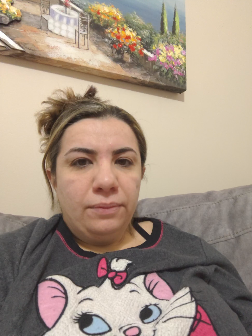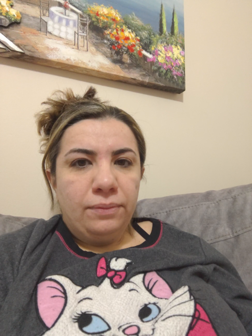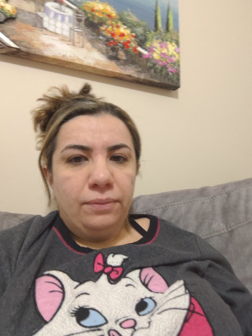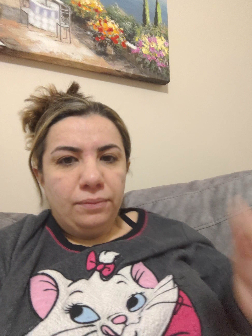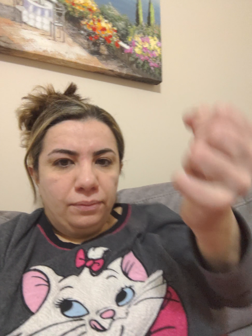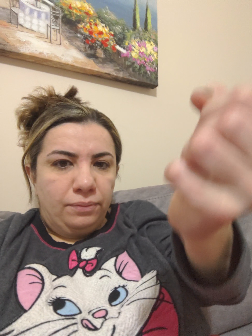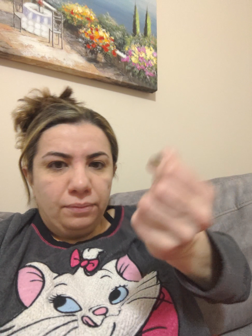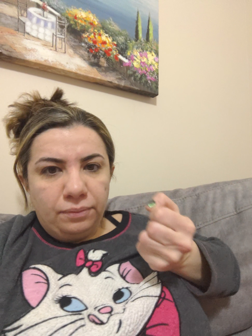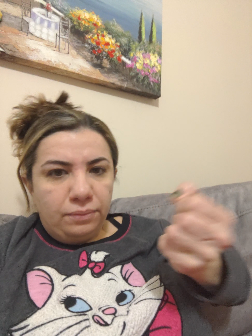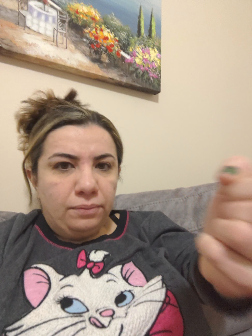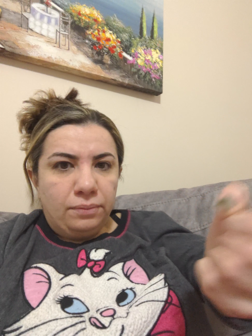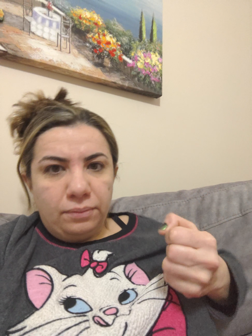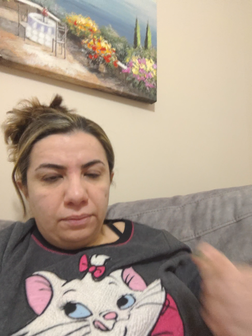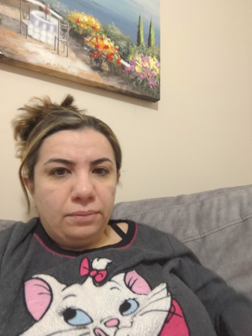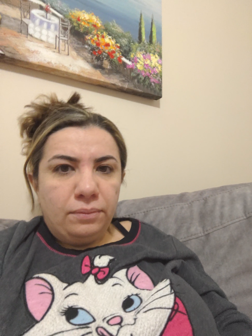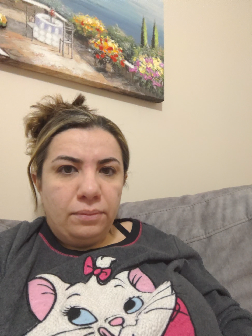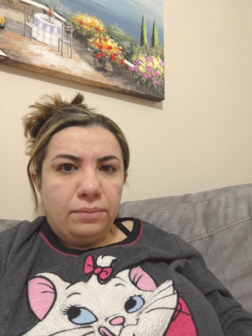drawer